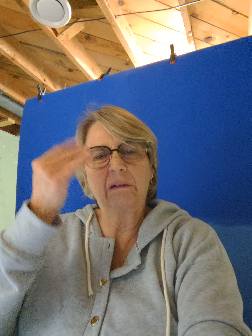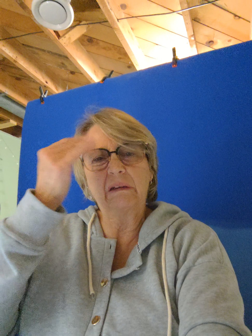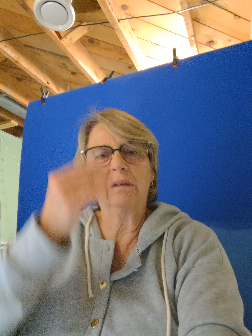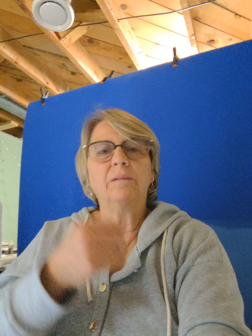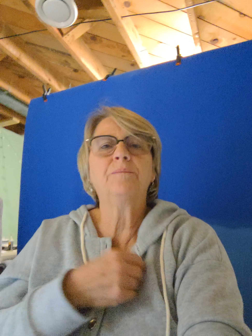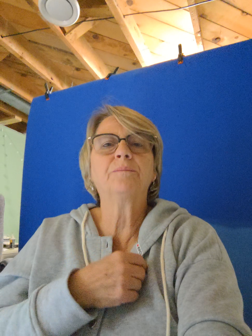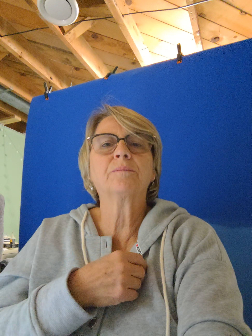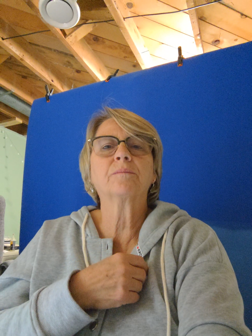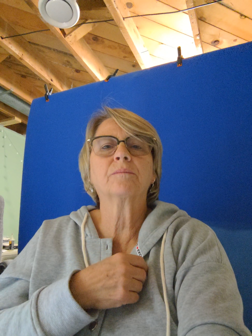think